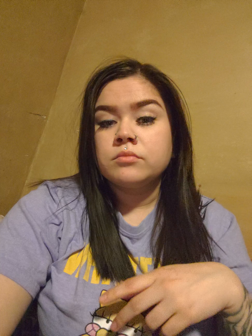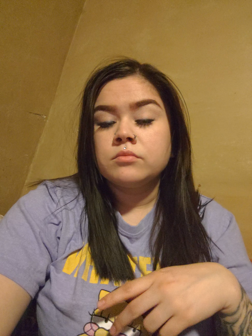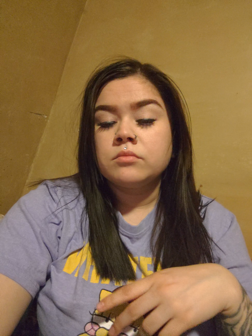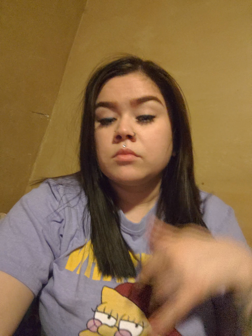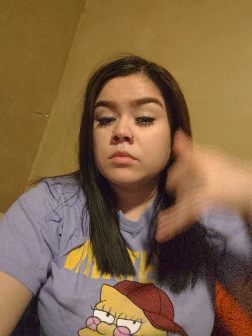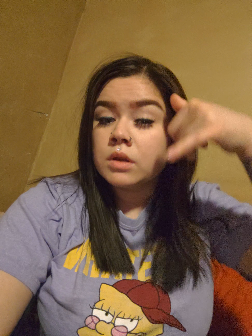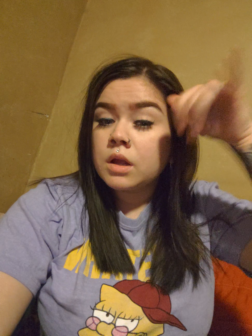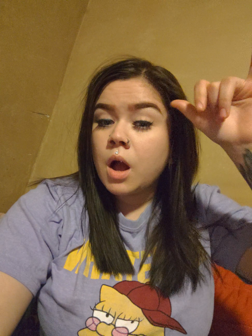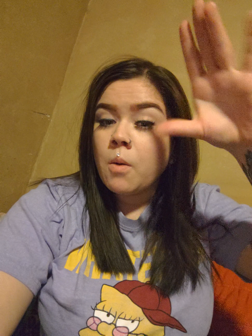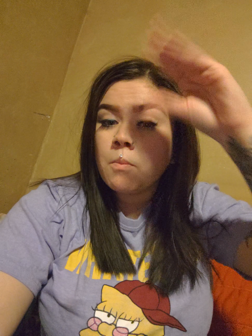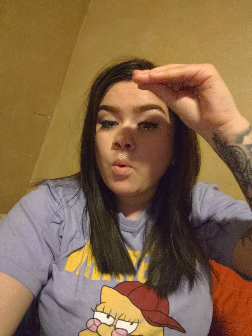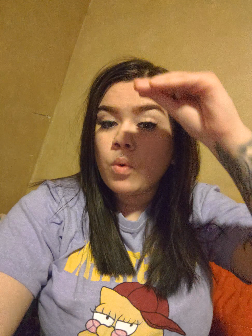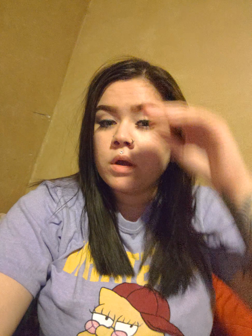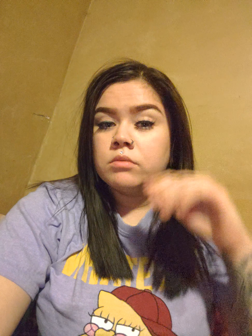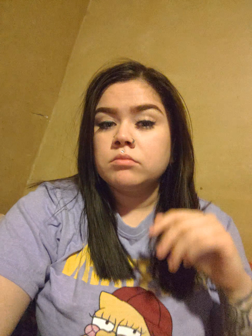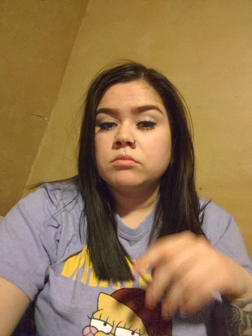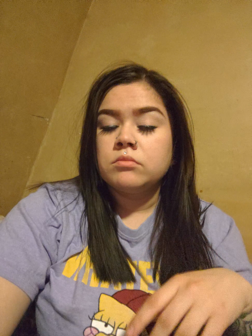cowboy